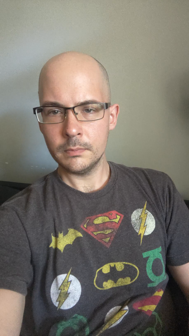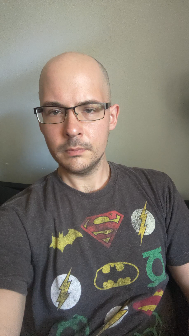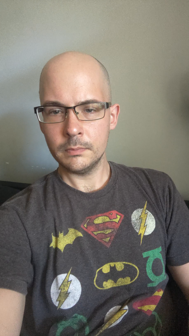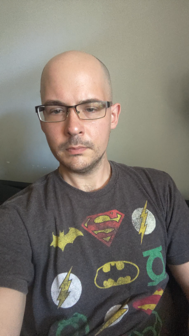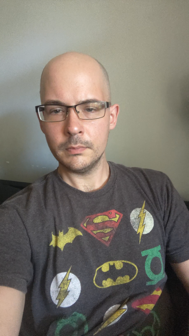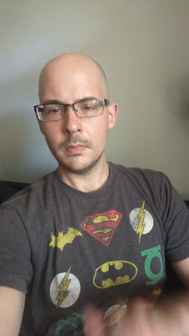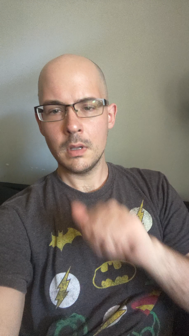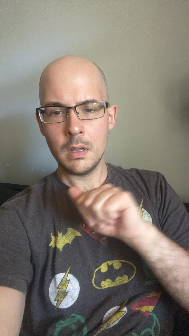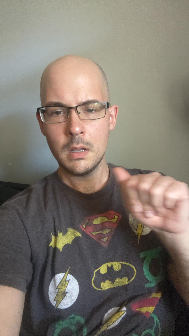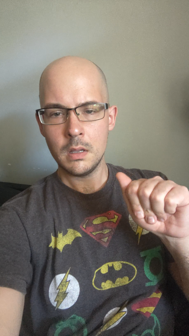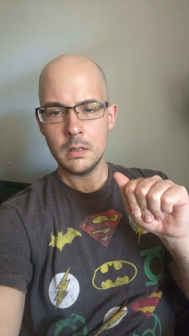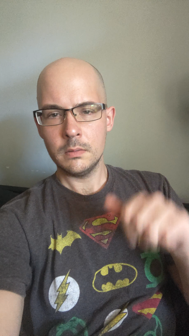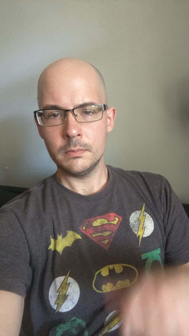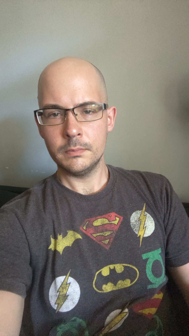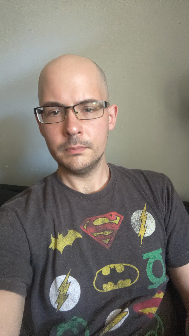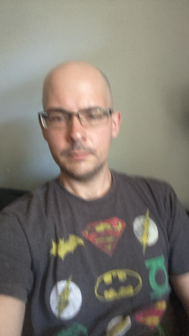a